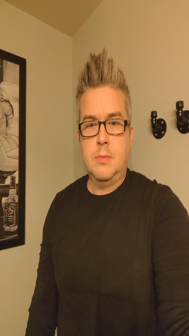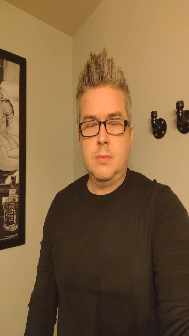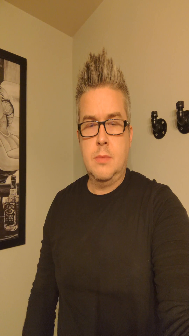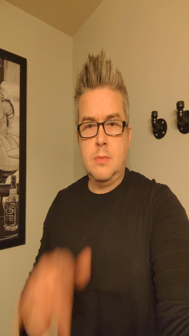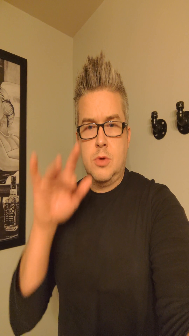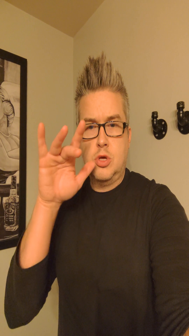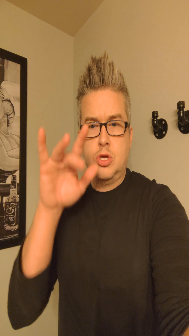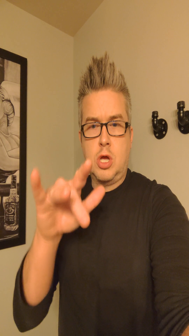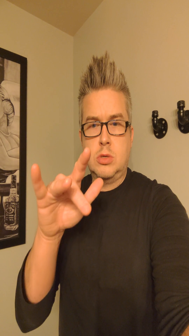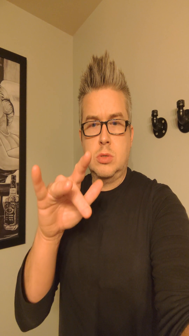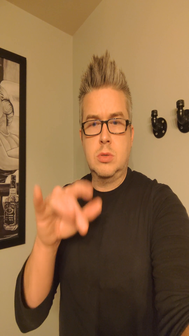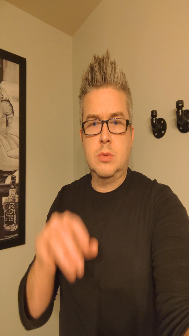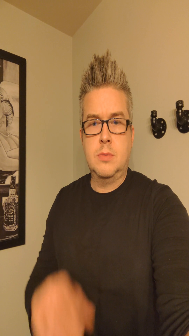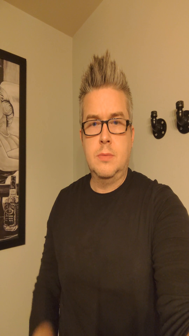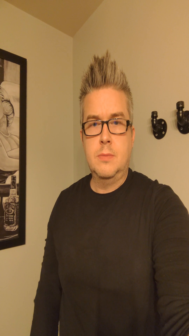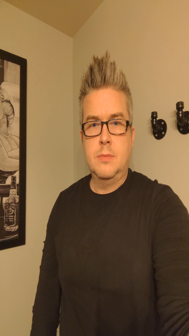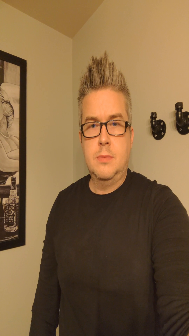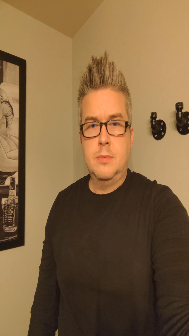touch